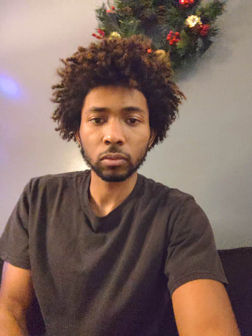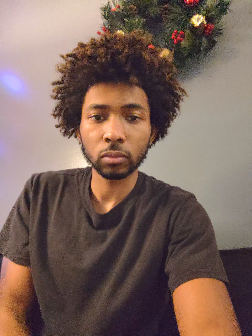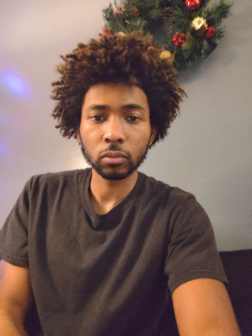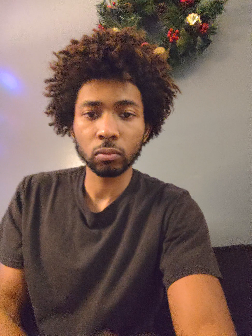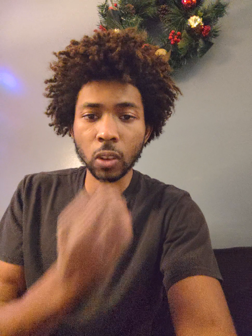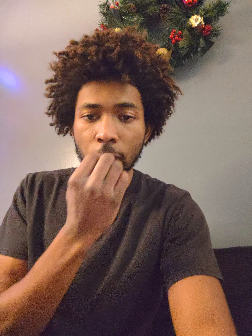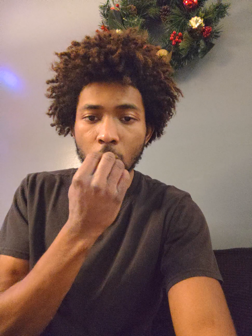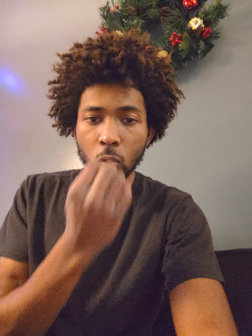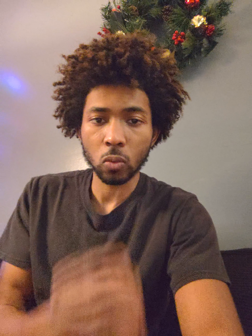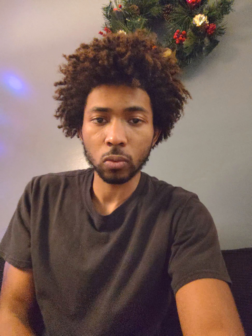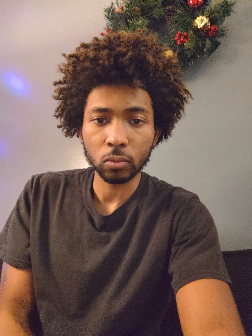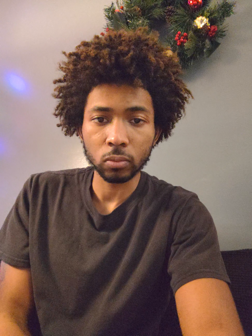food